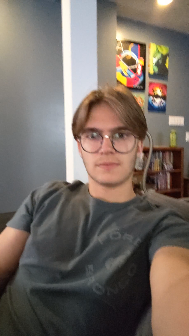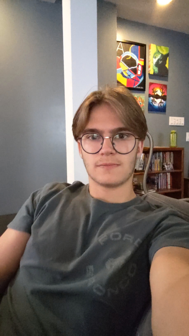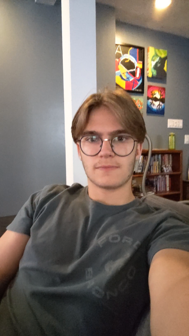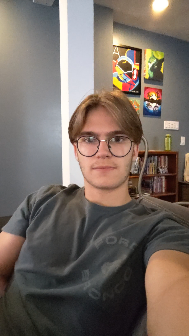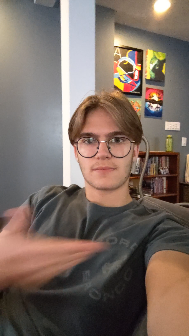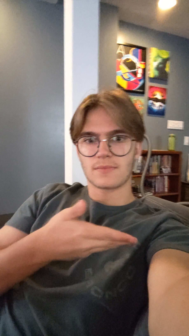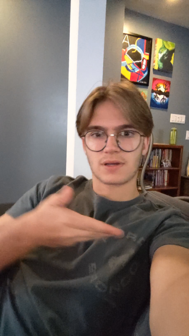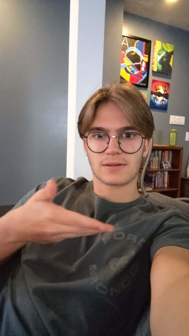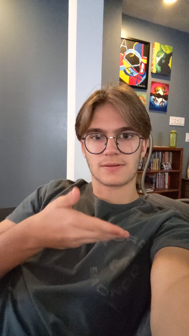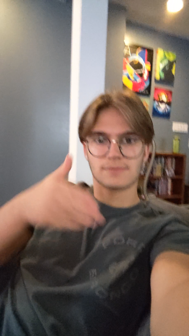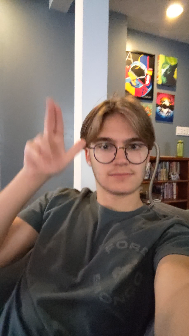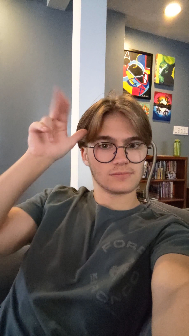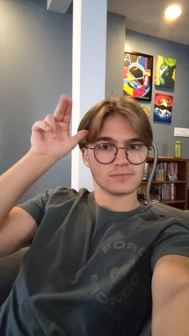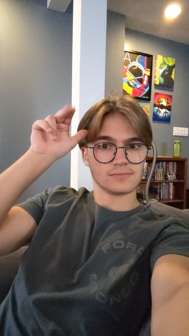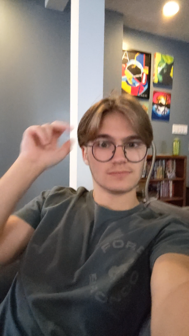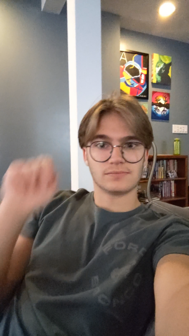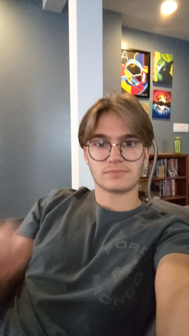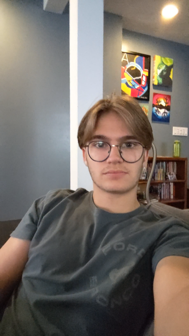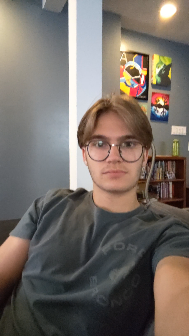pony